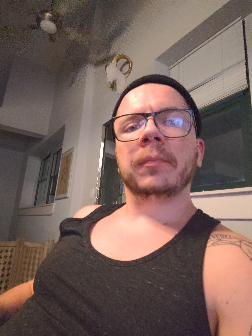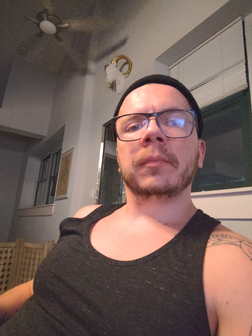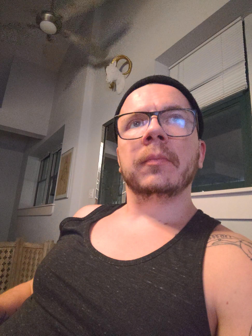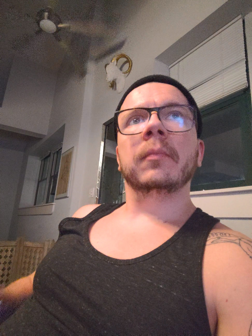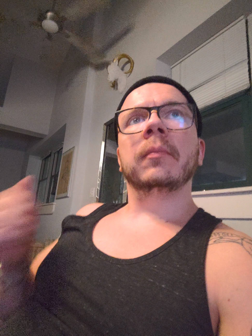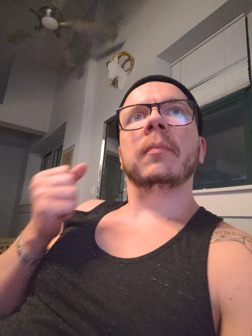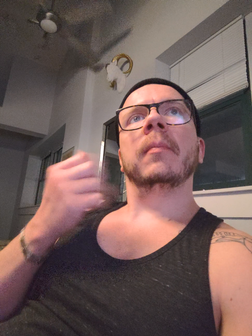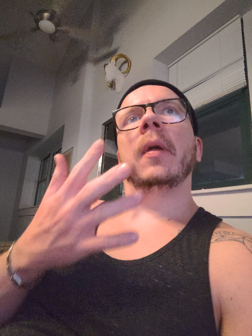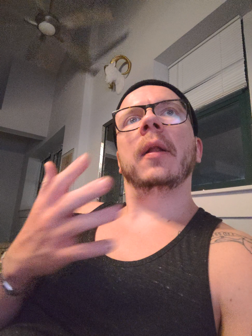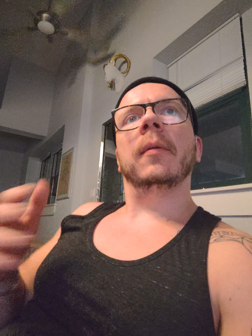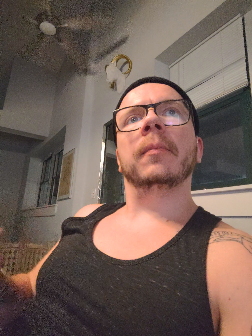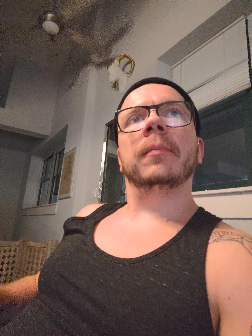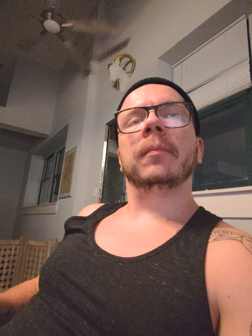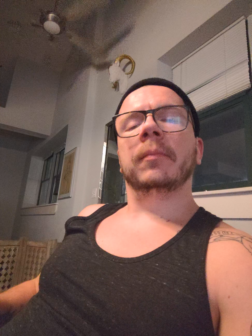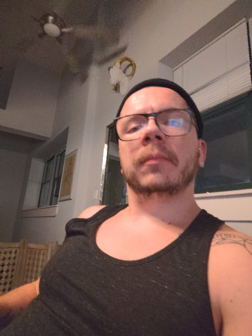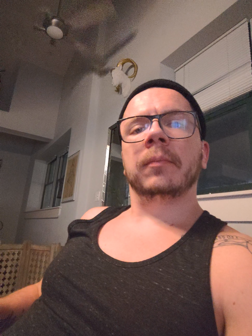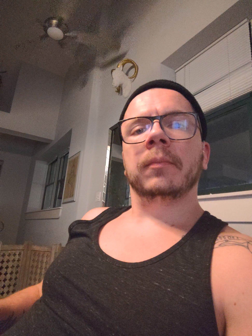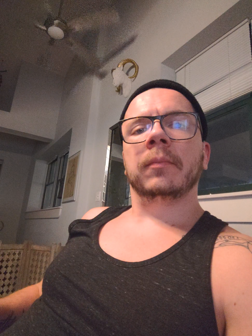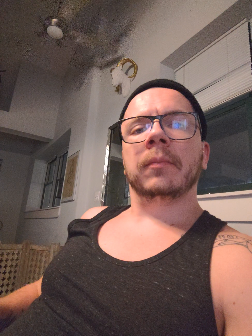many